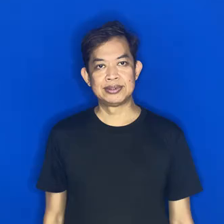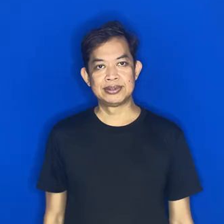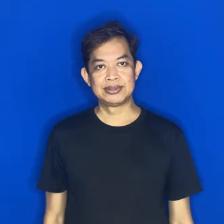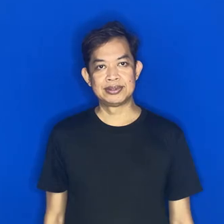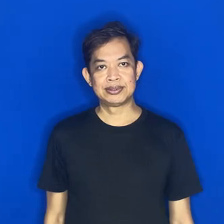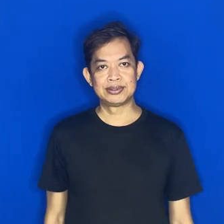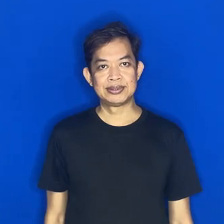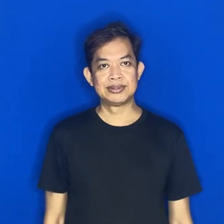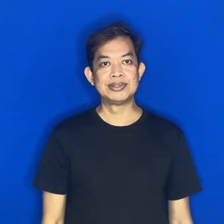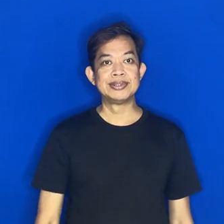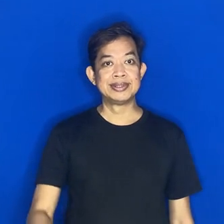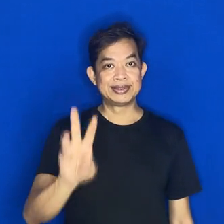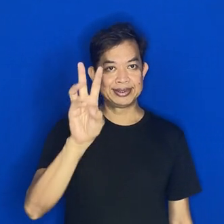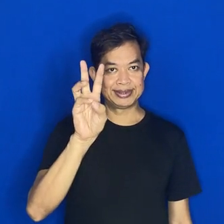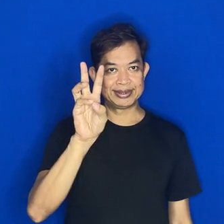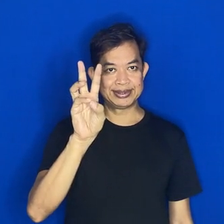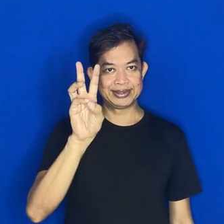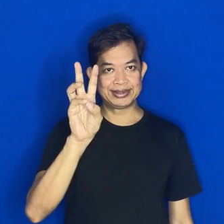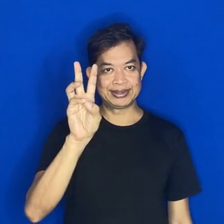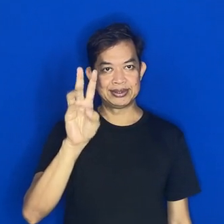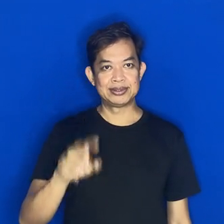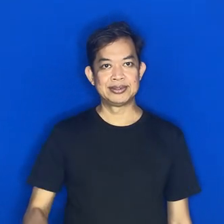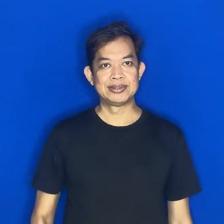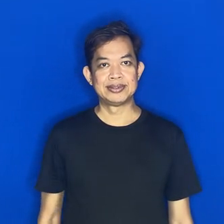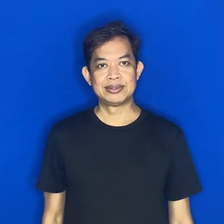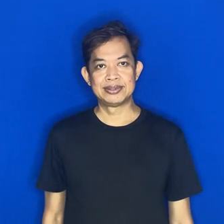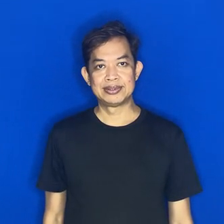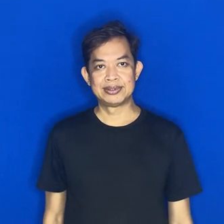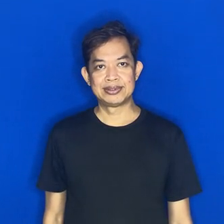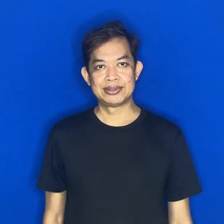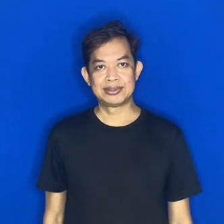six